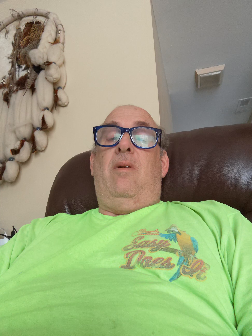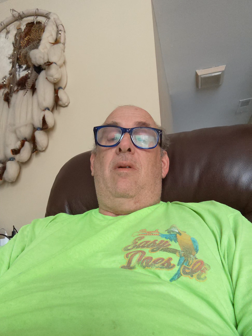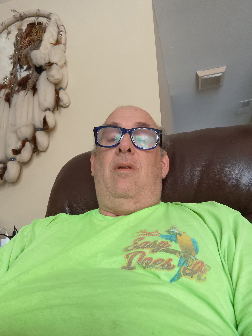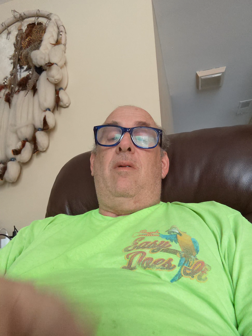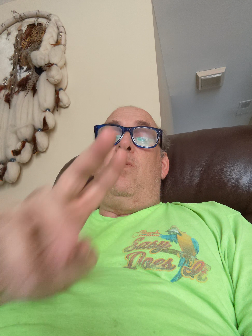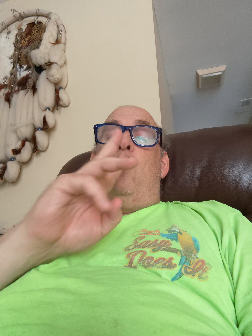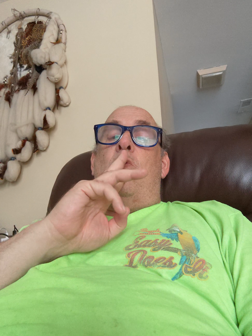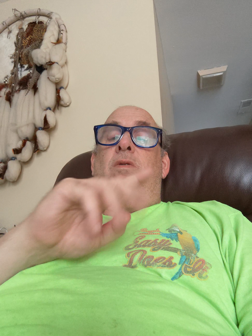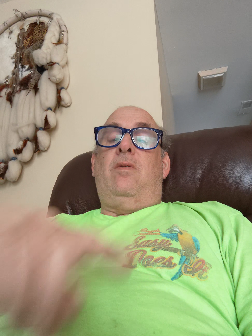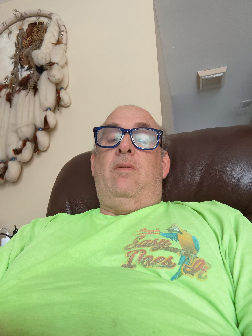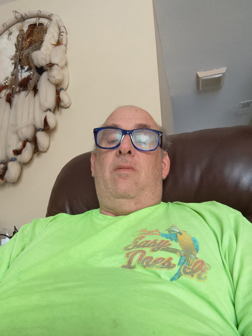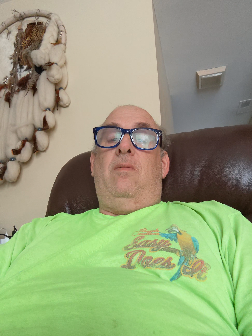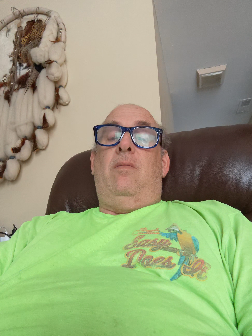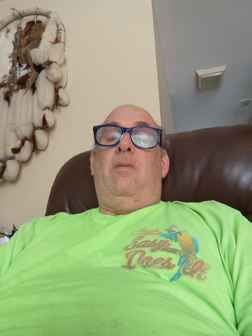water